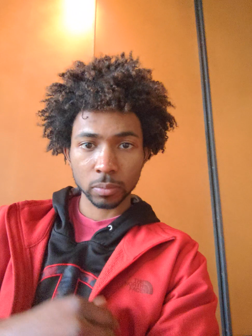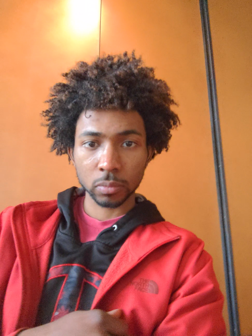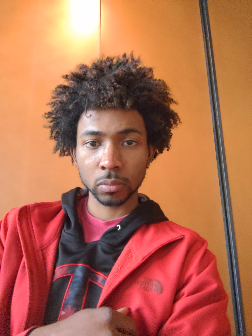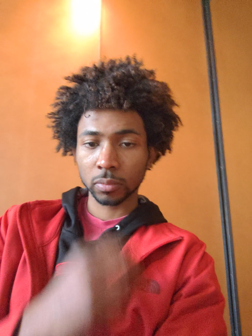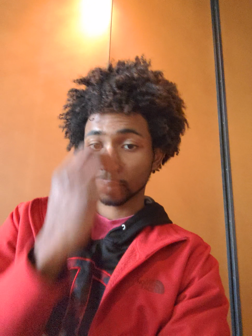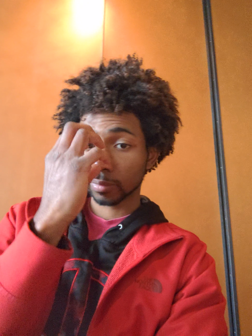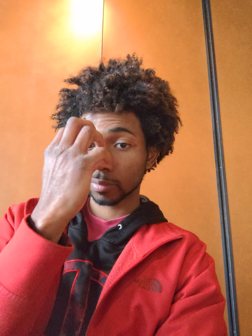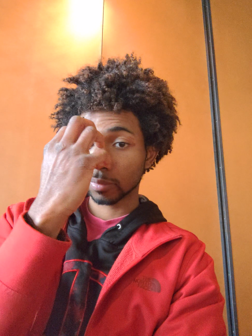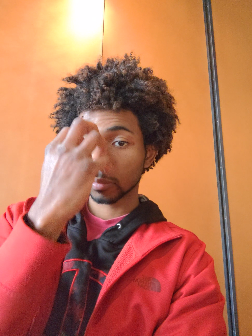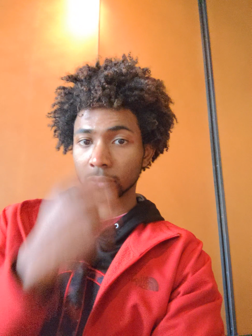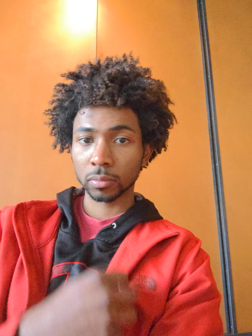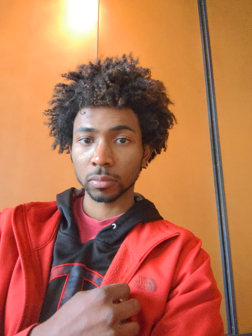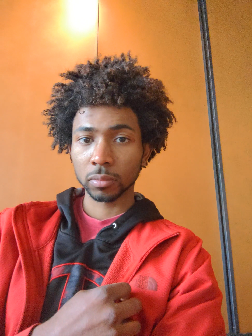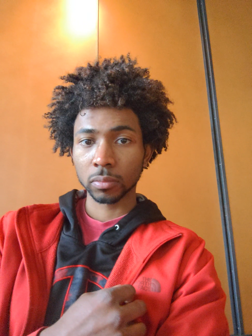clown